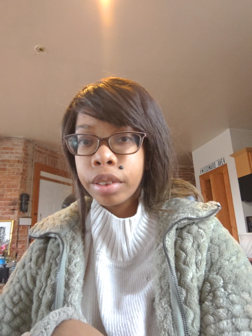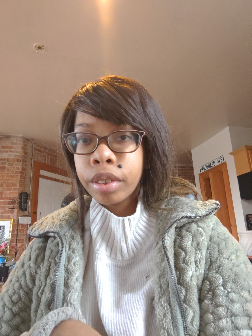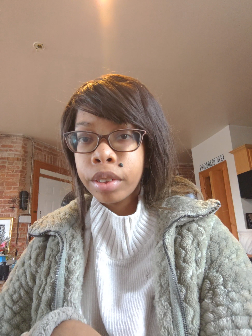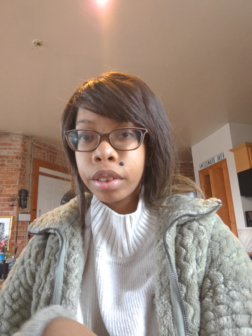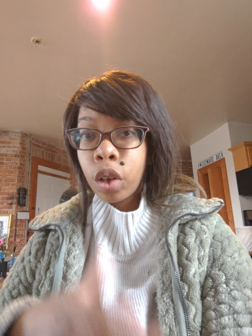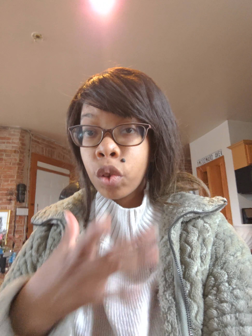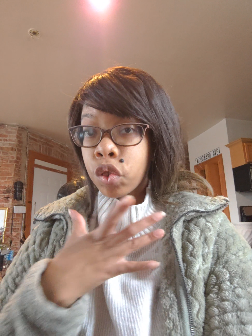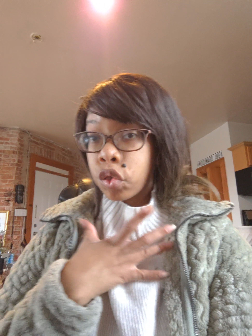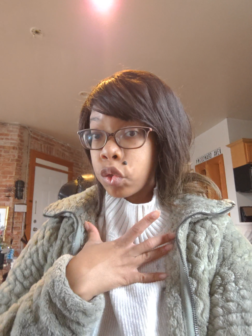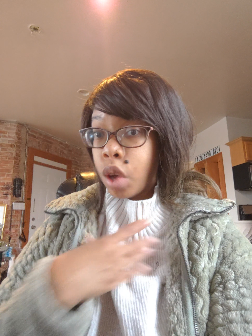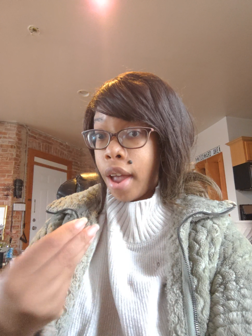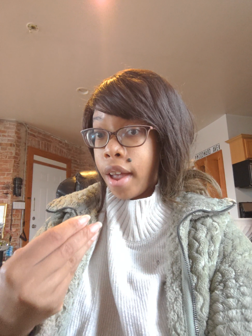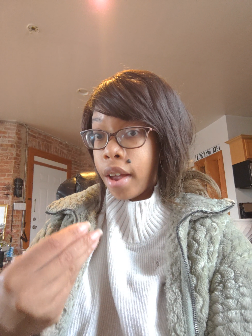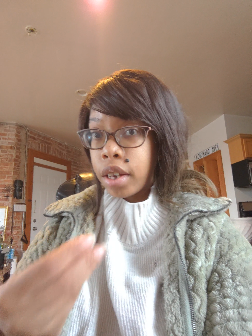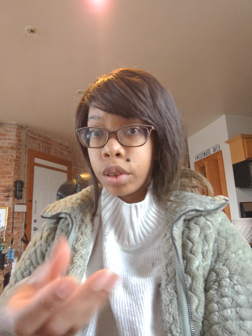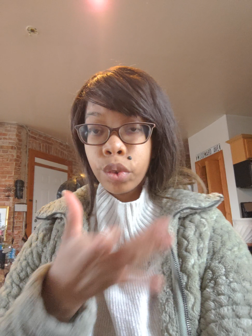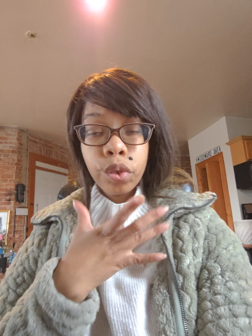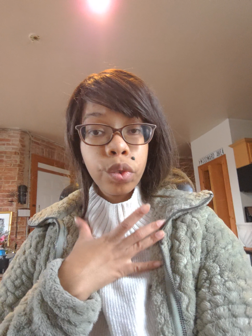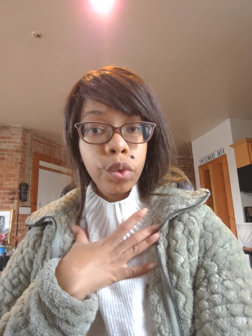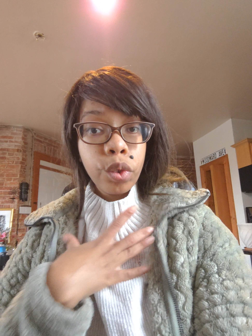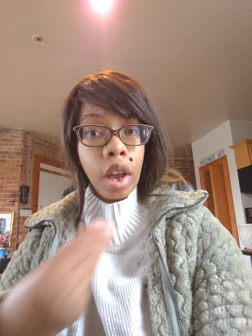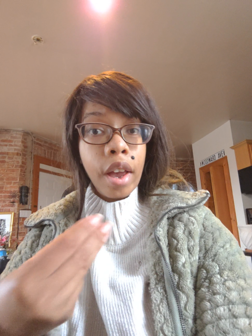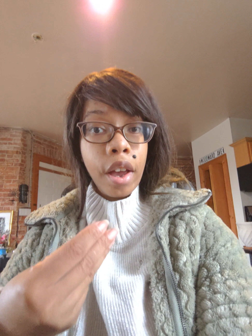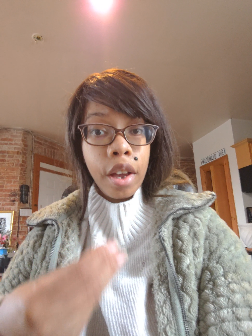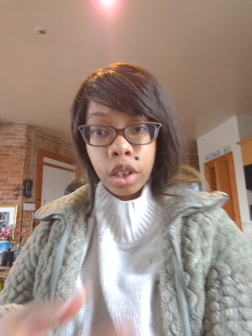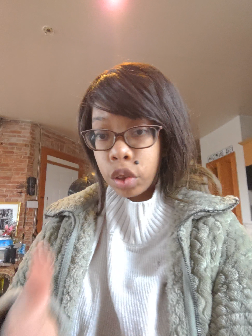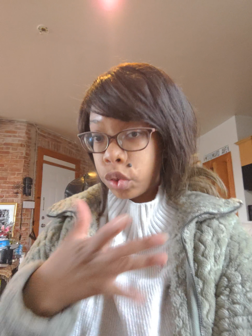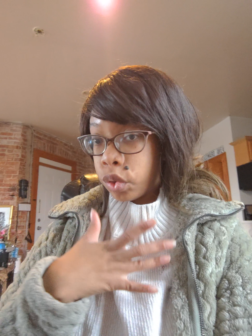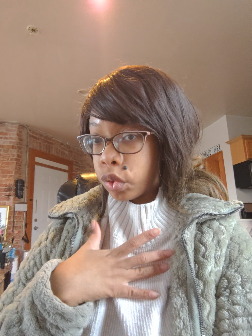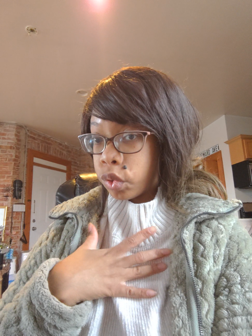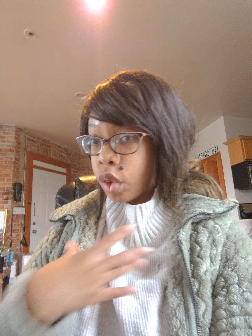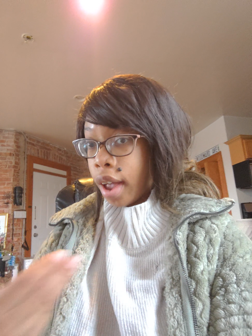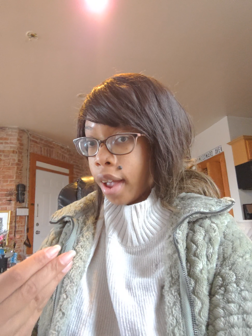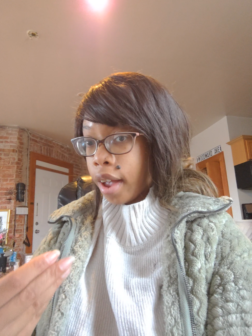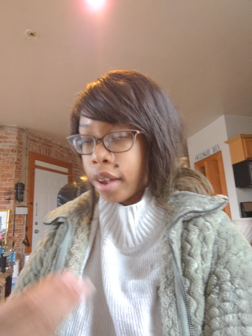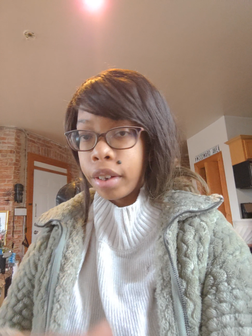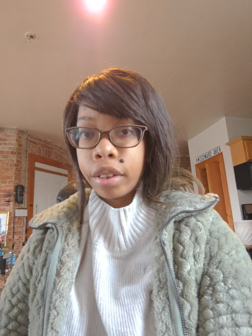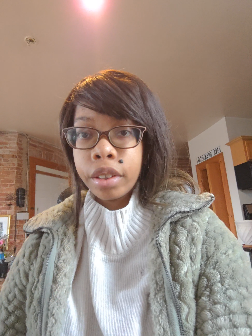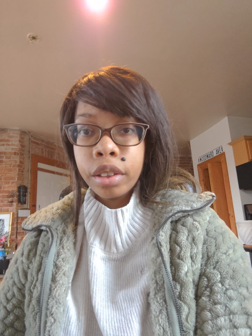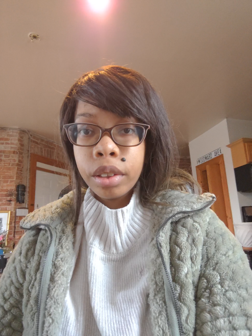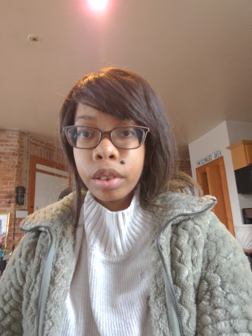white